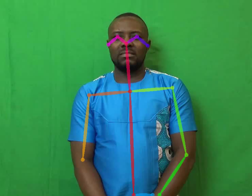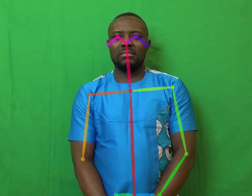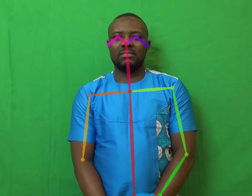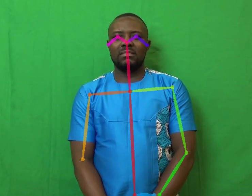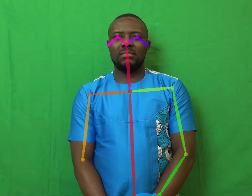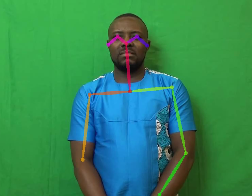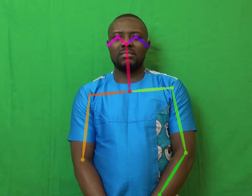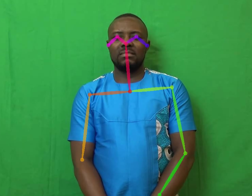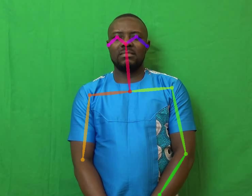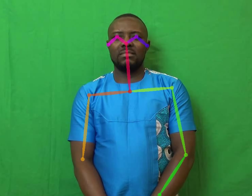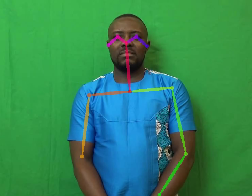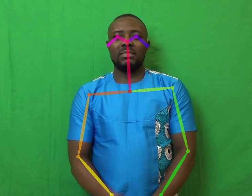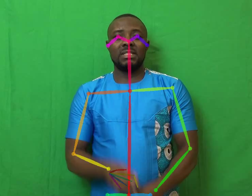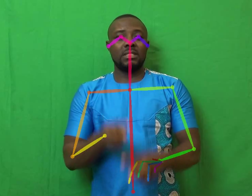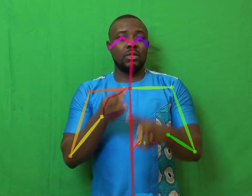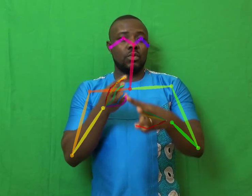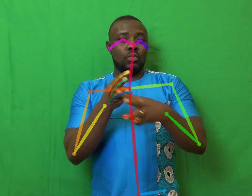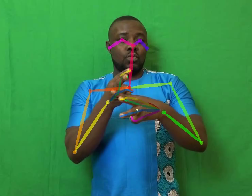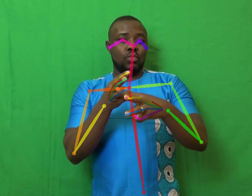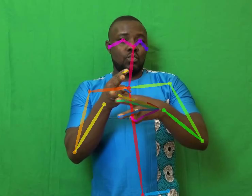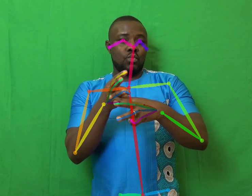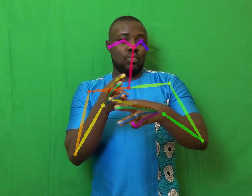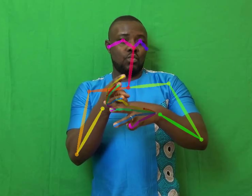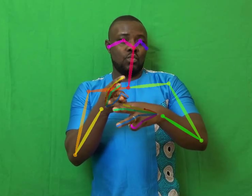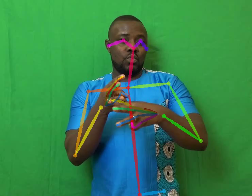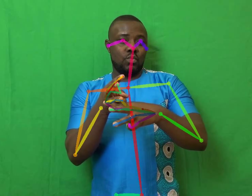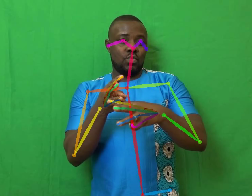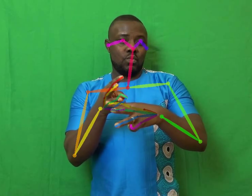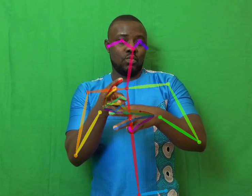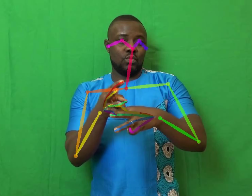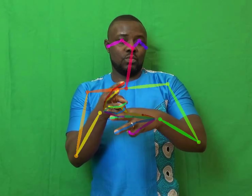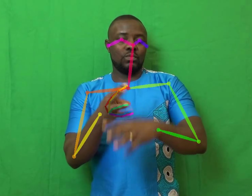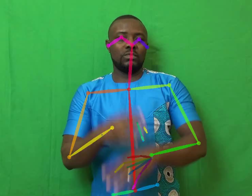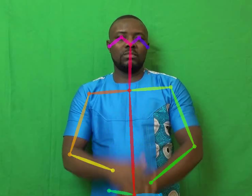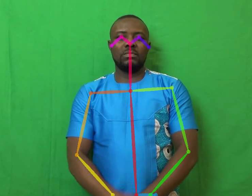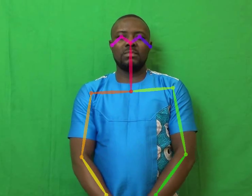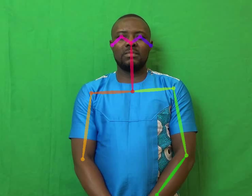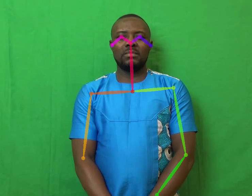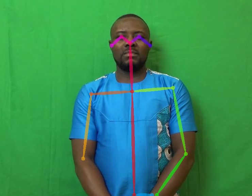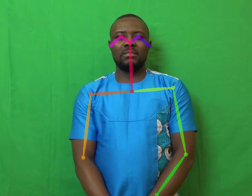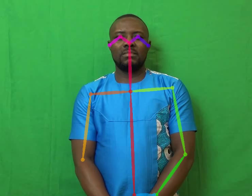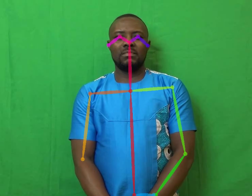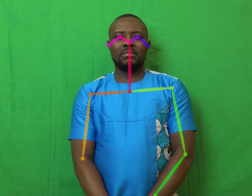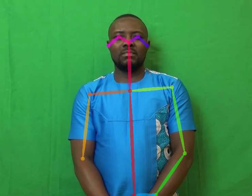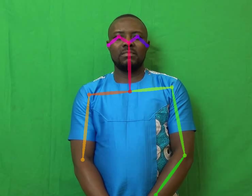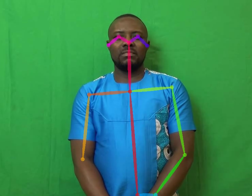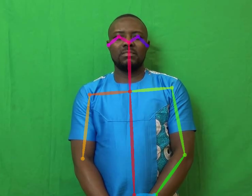wood